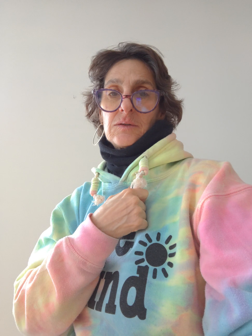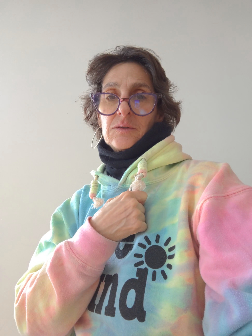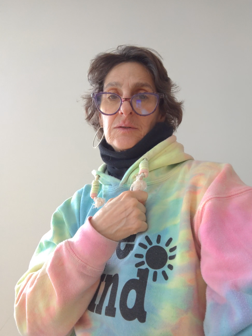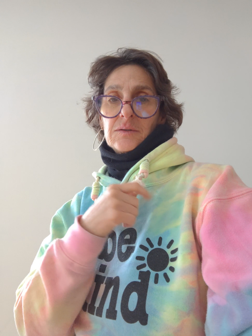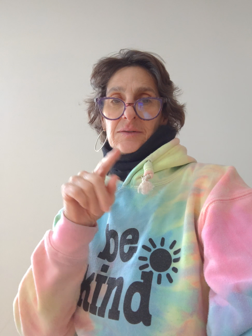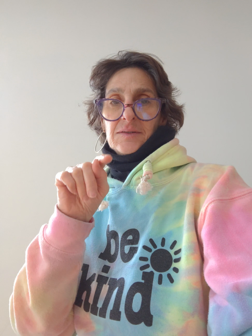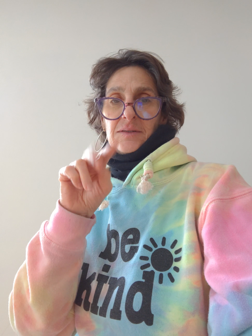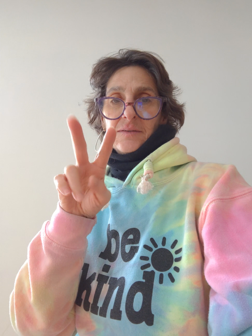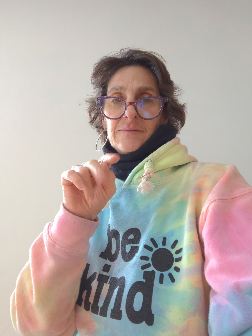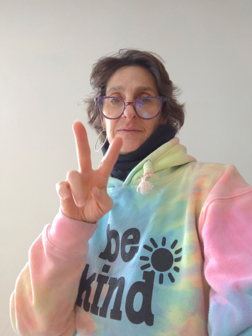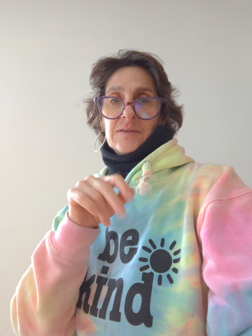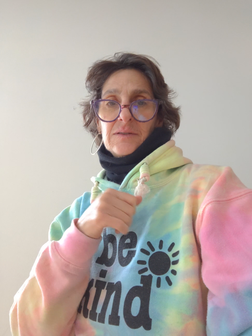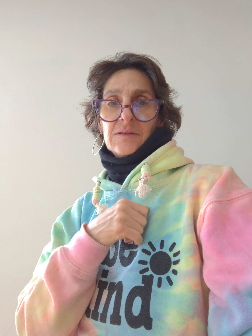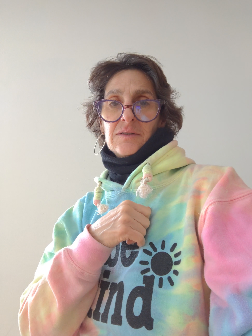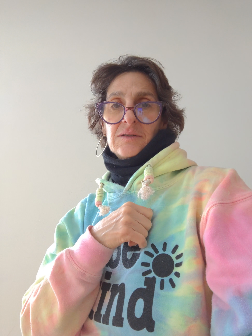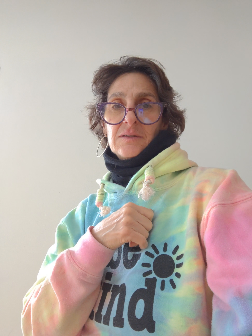TV